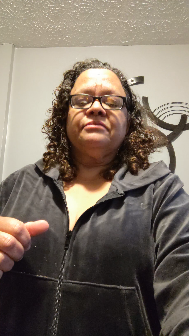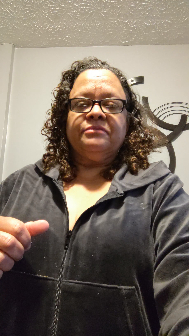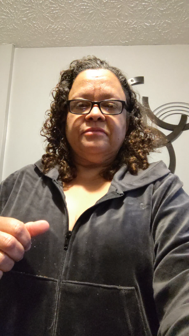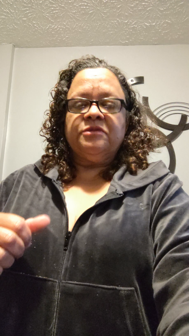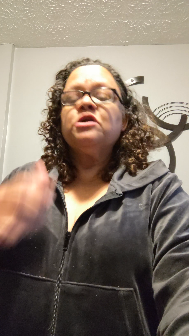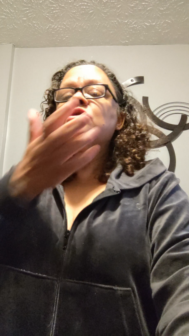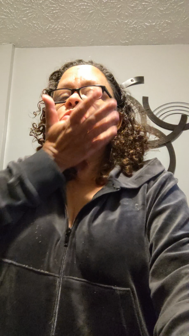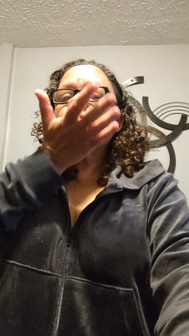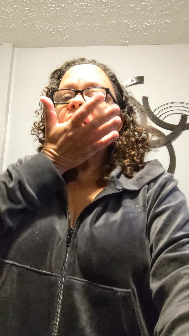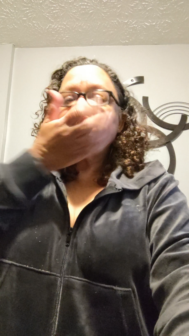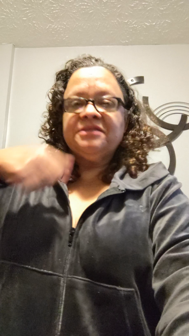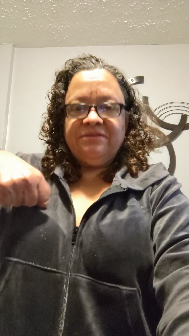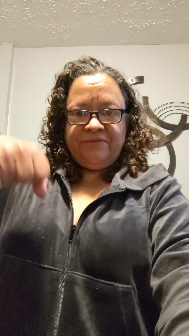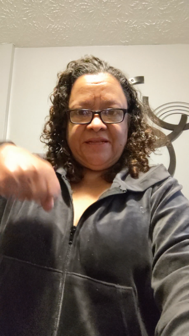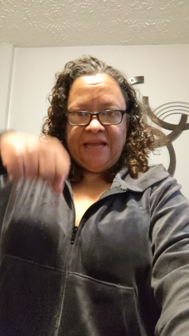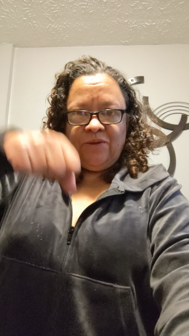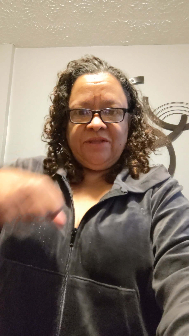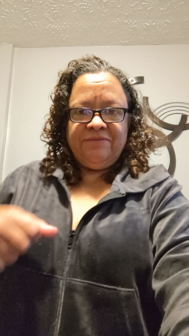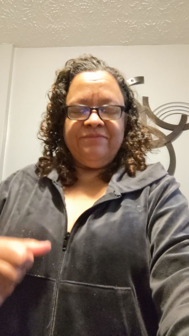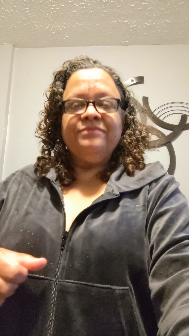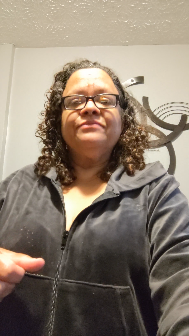lawn mower